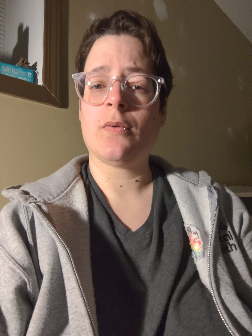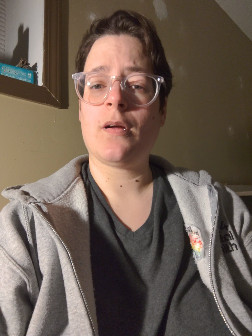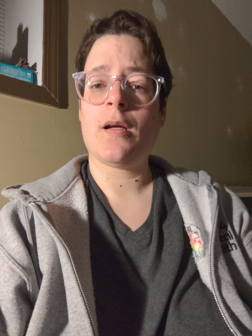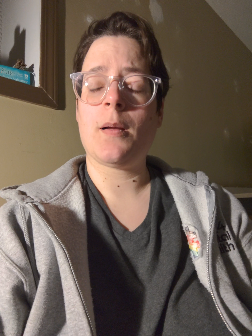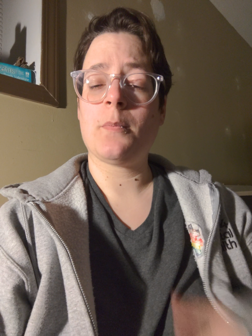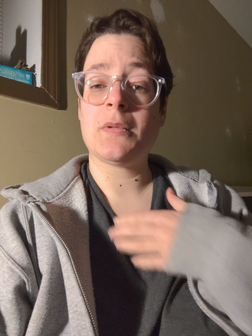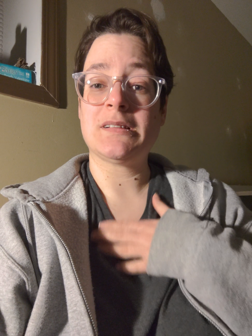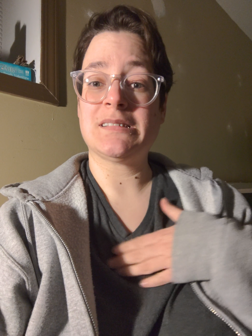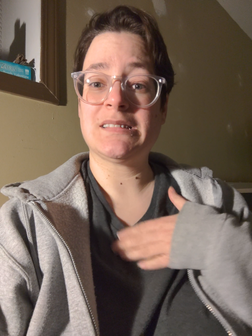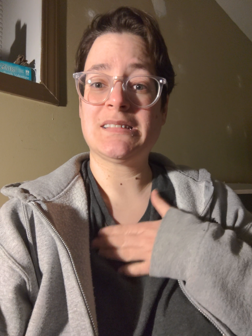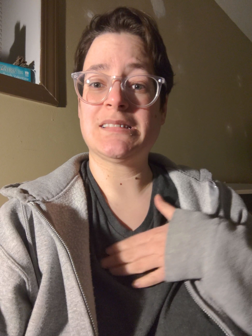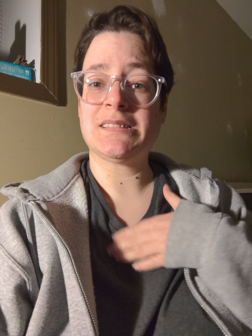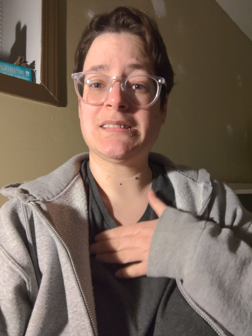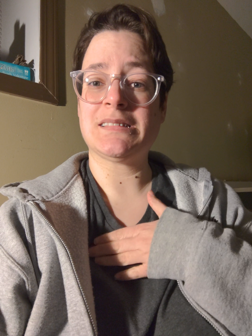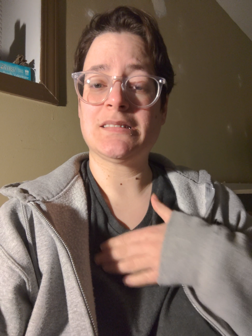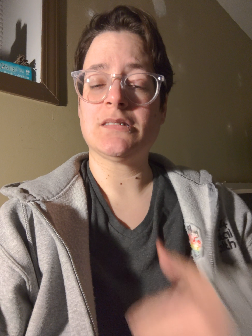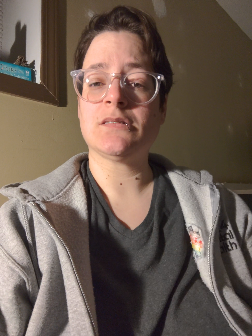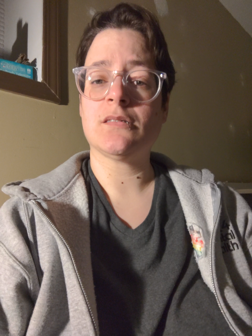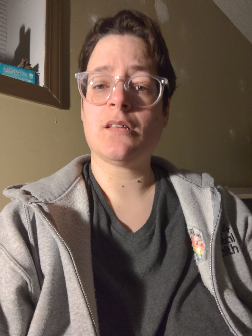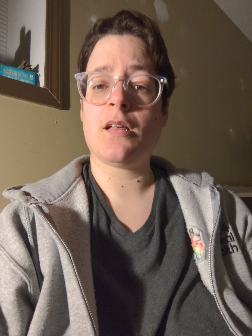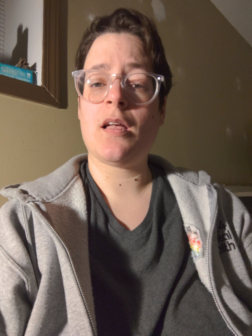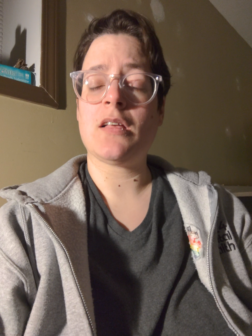please